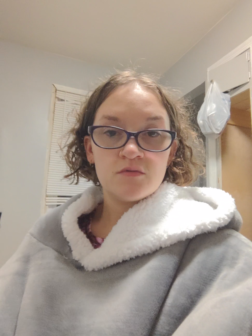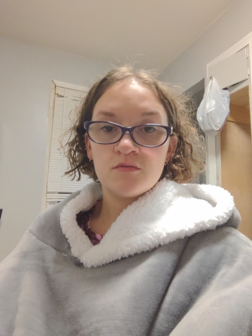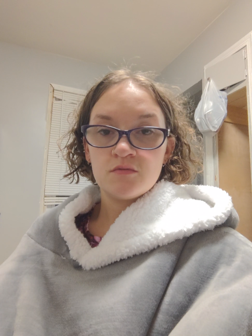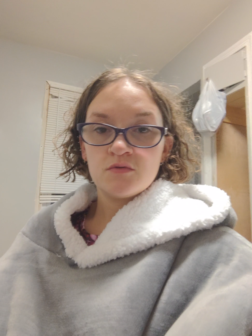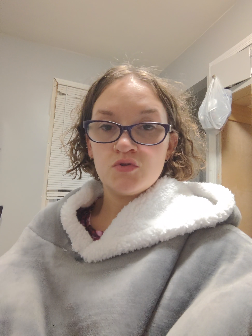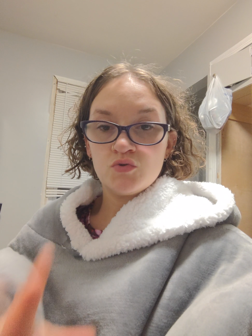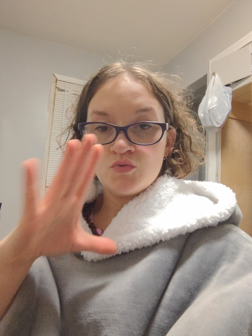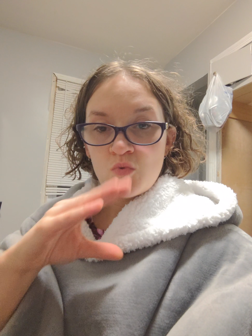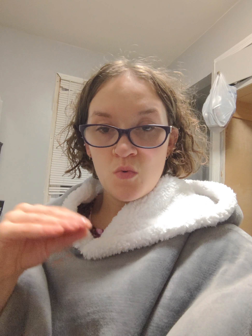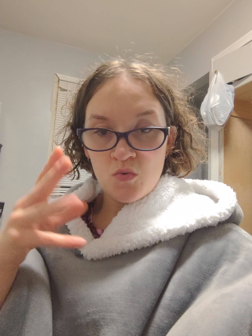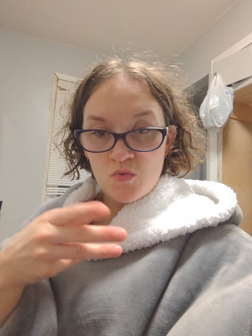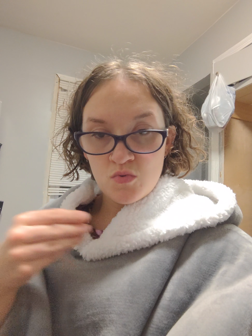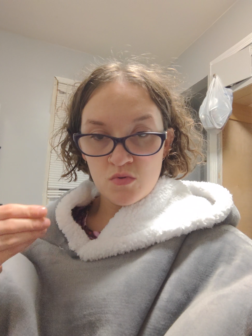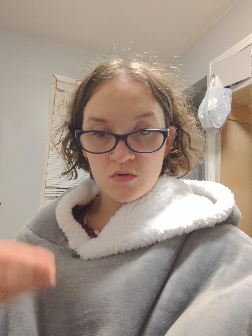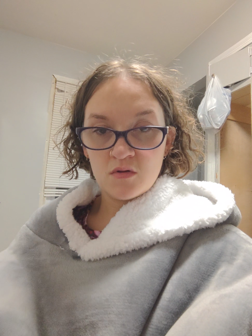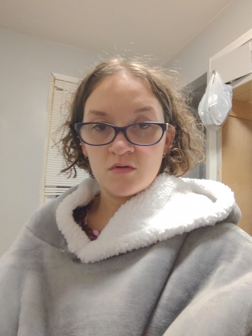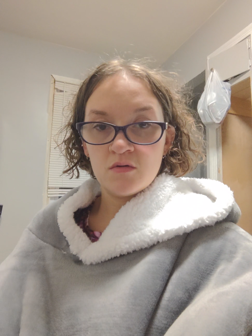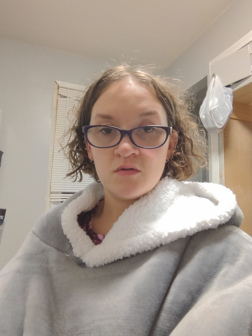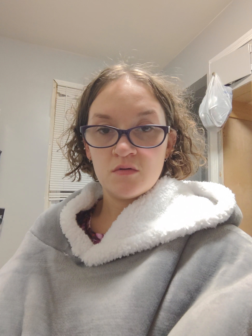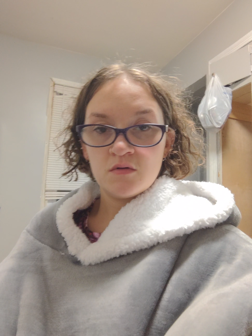story